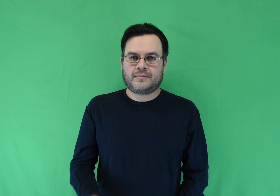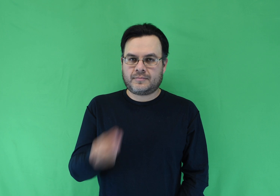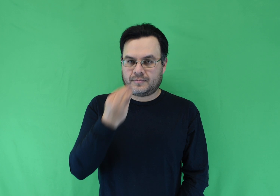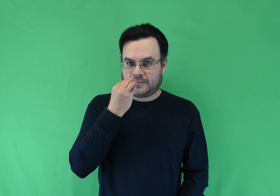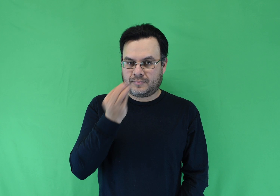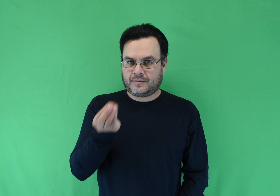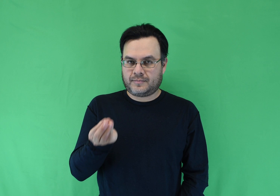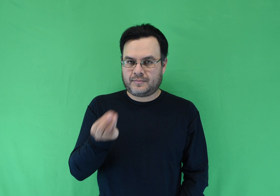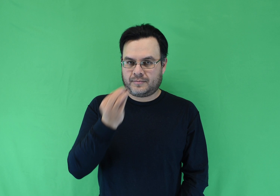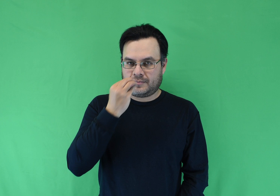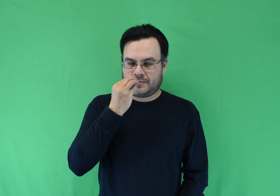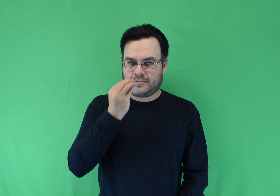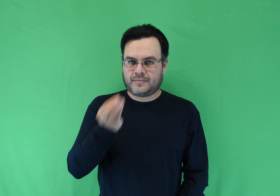comida